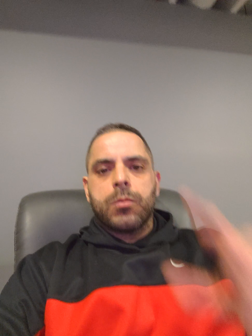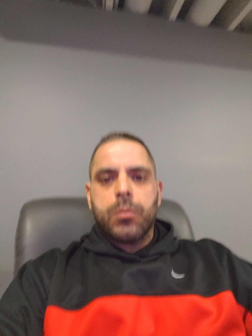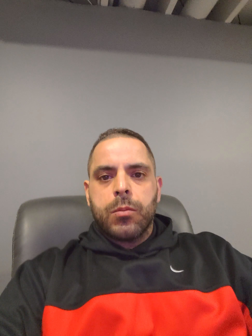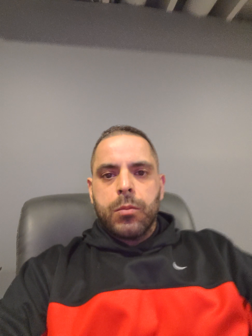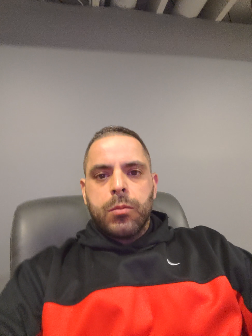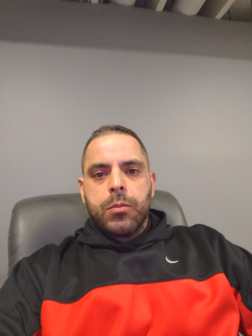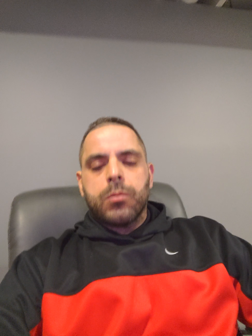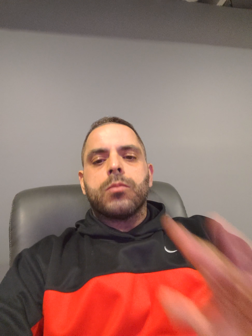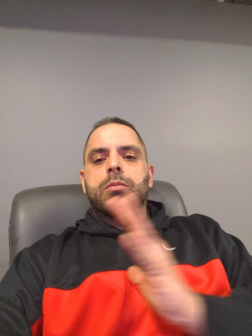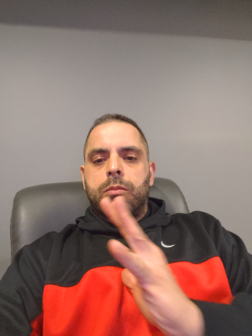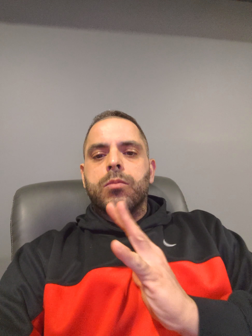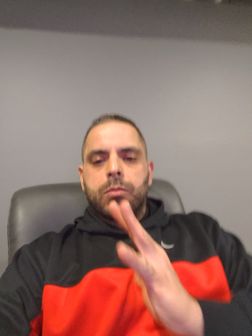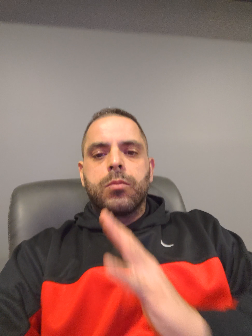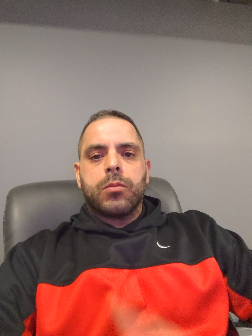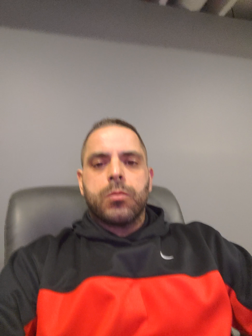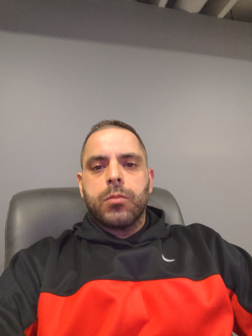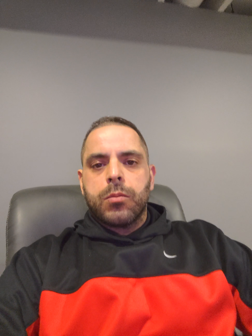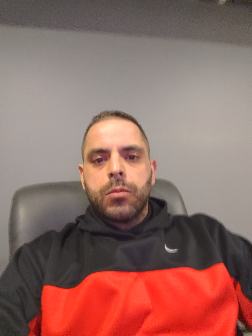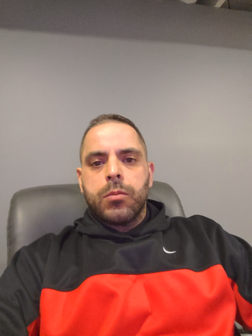fine